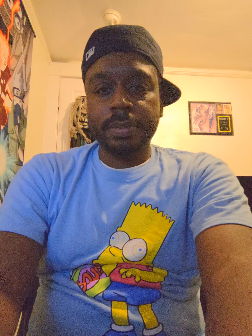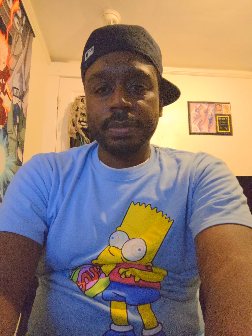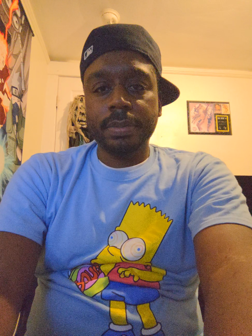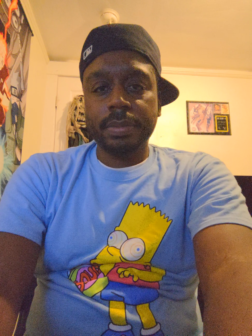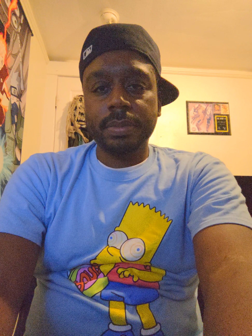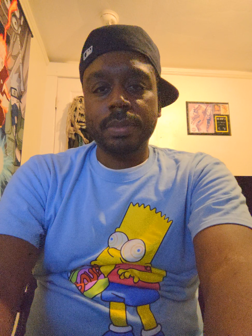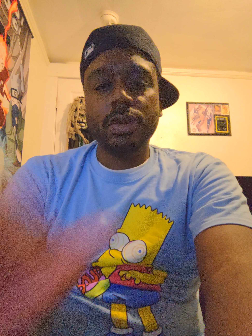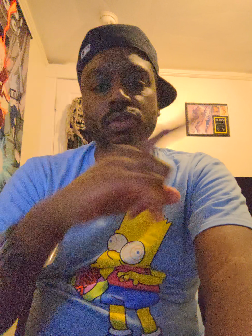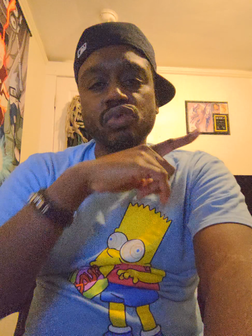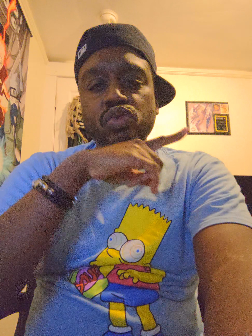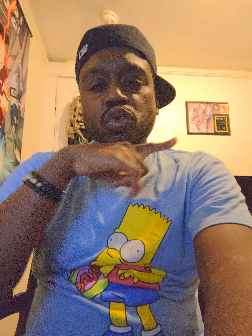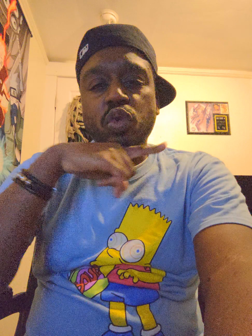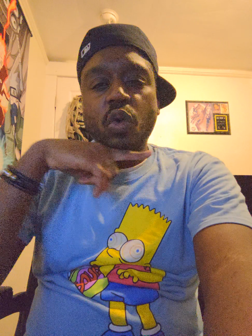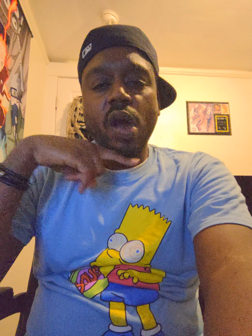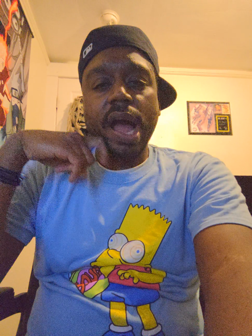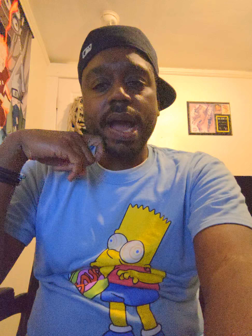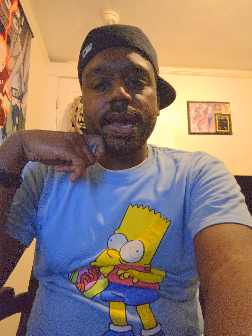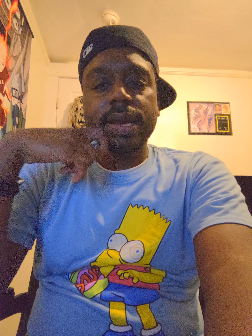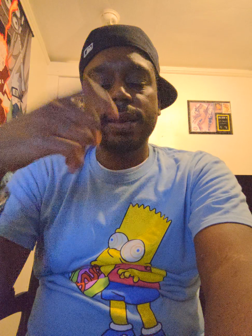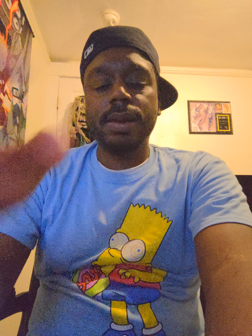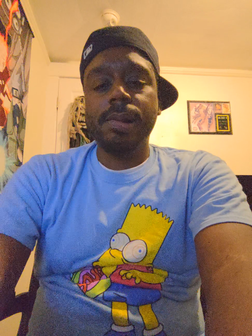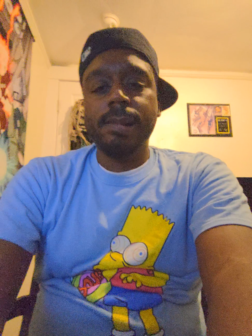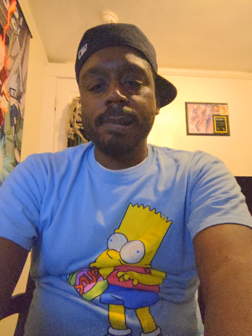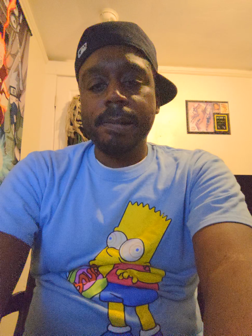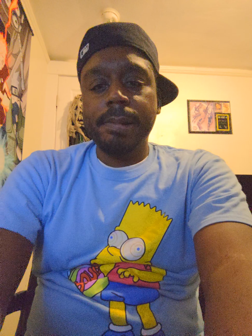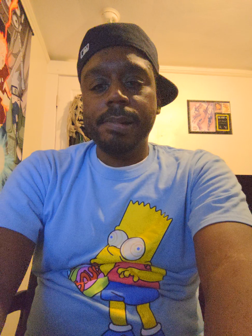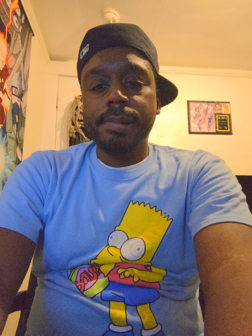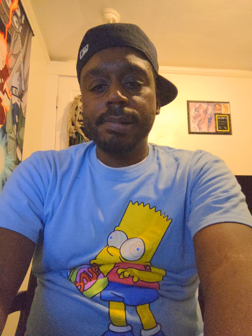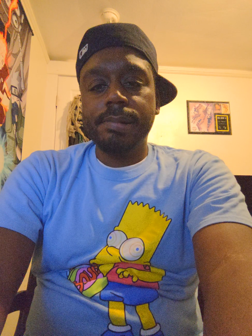dry